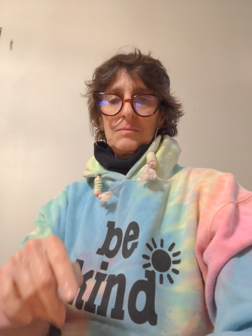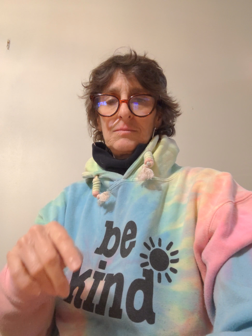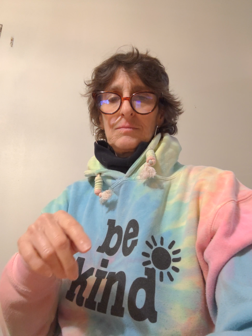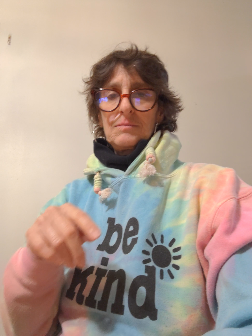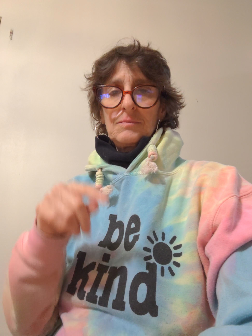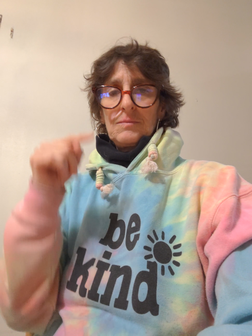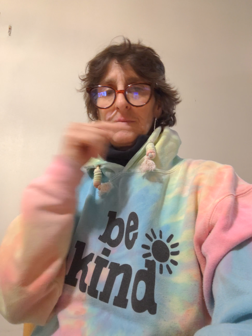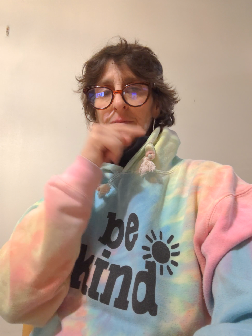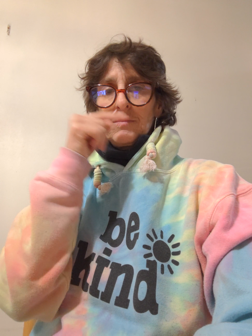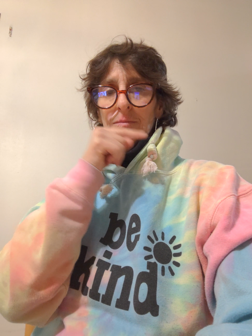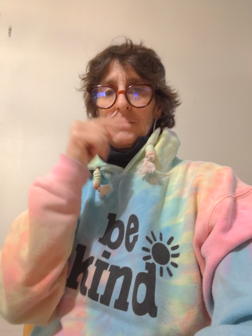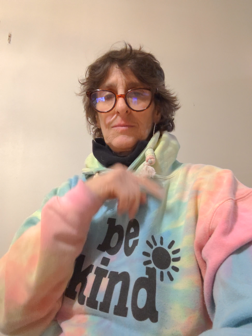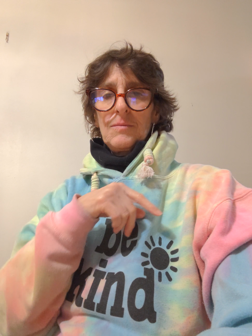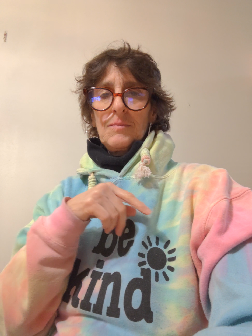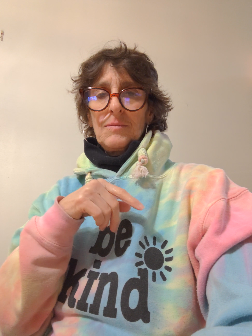toothbrush